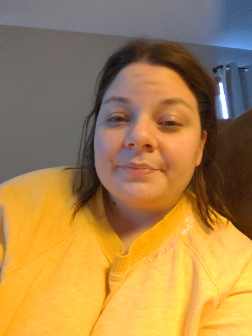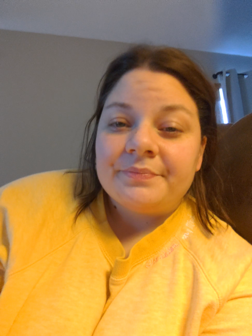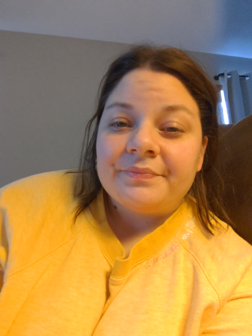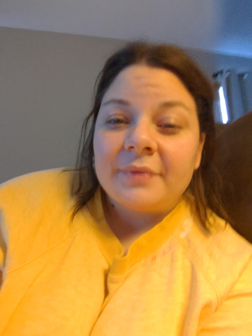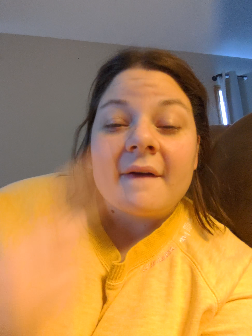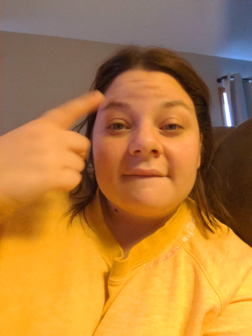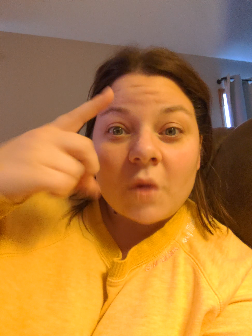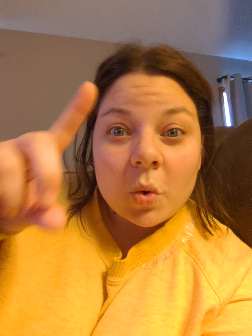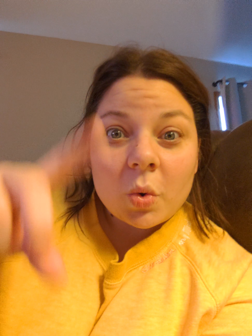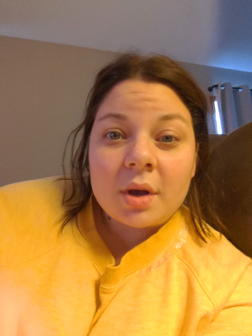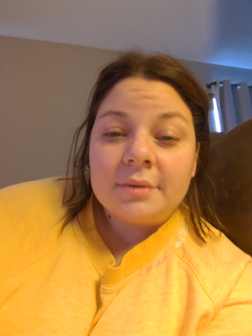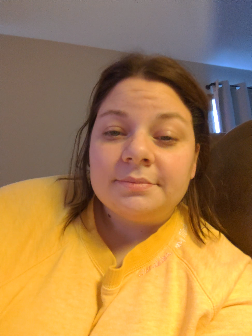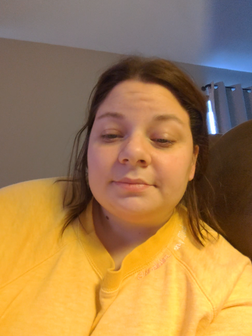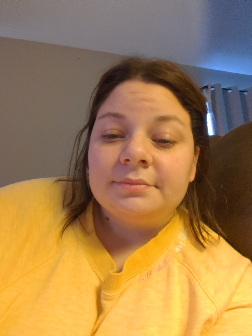for